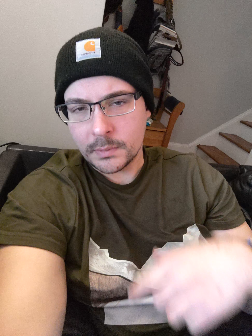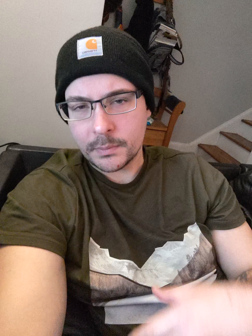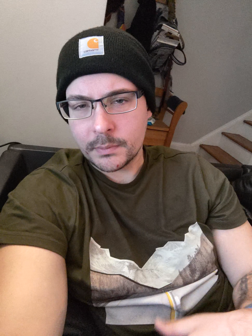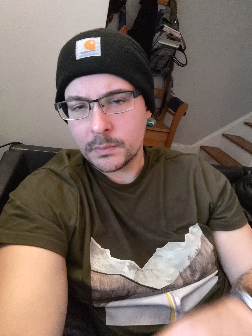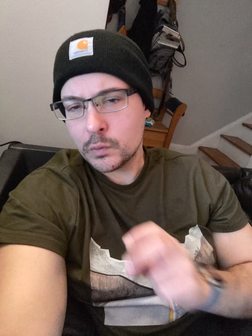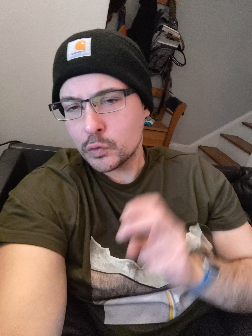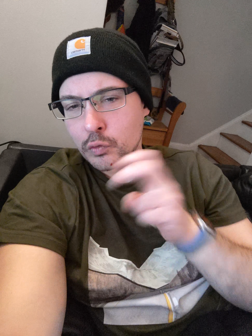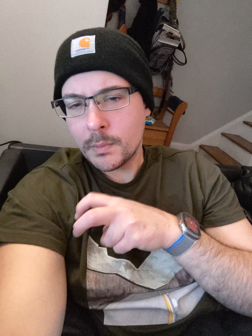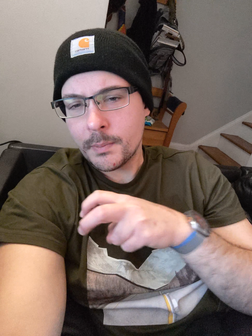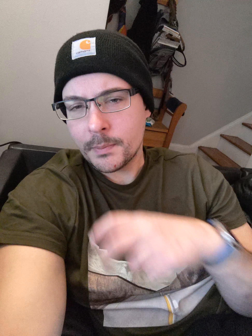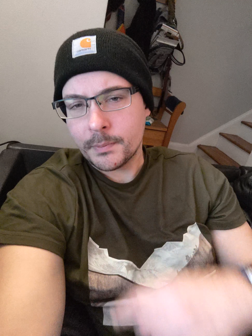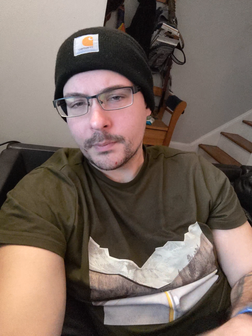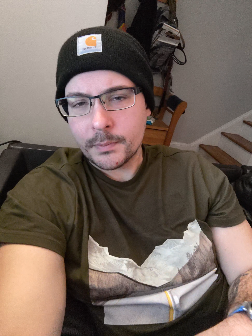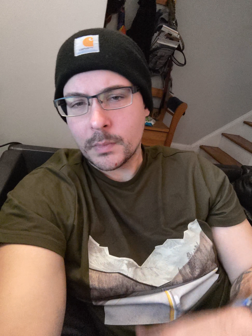jump